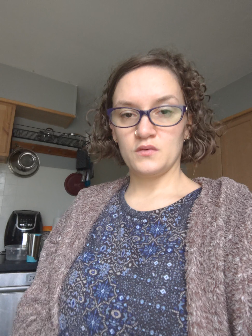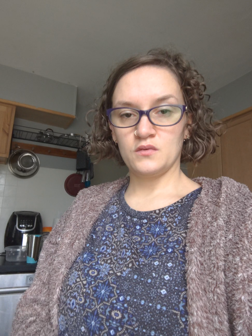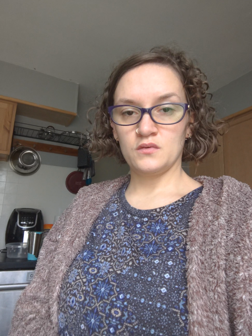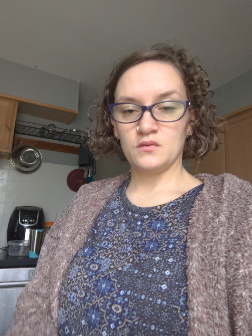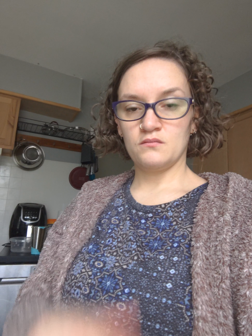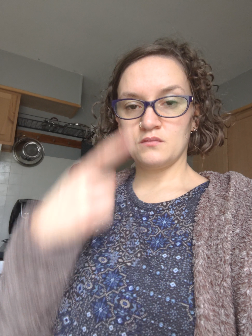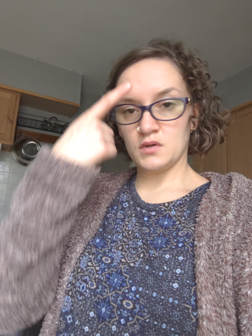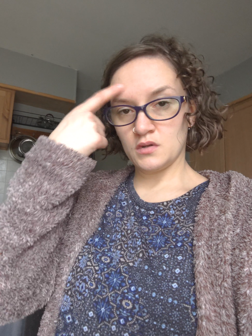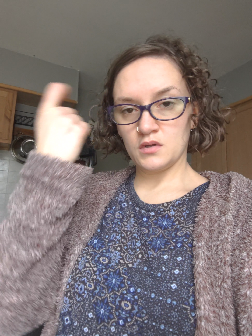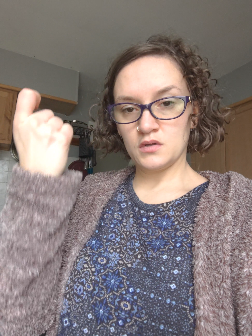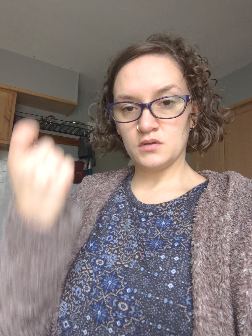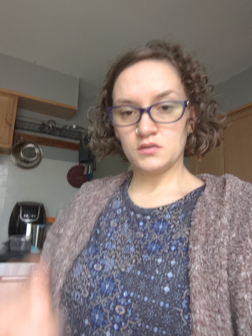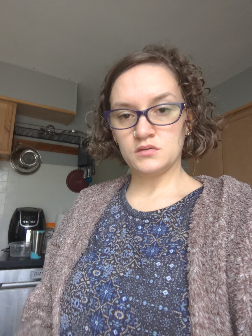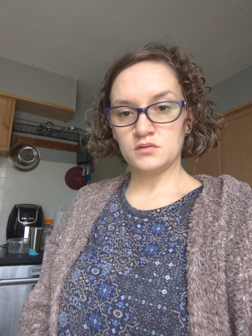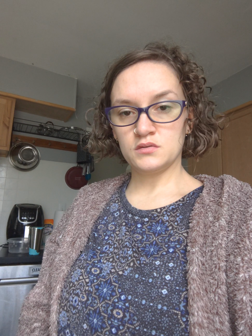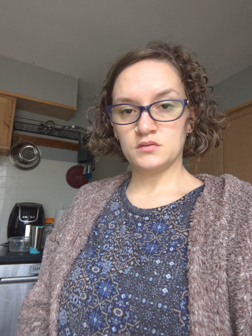because